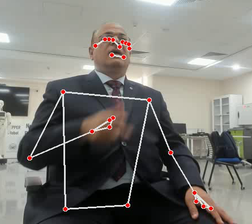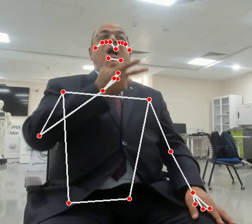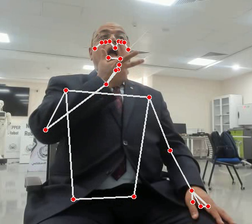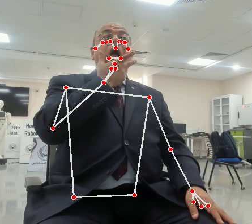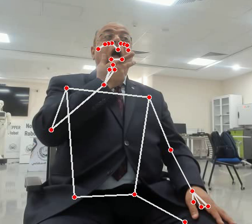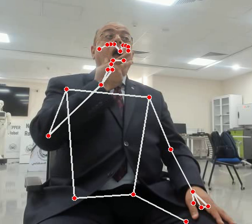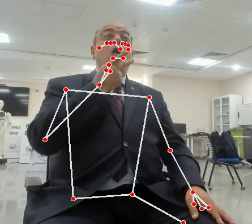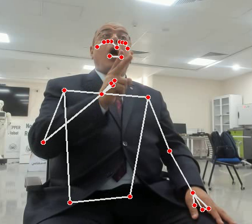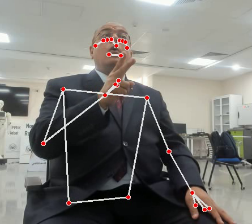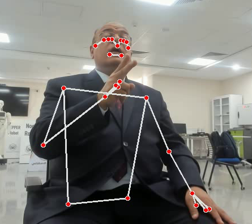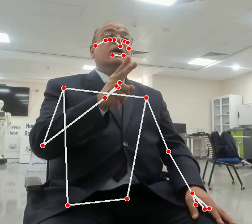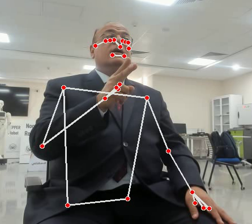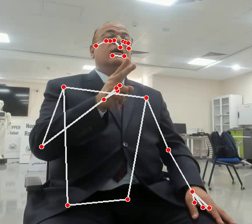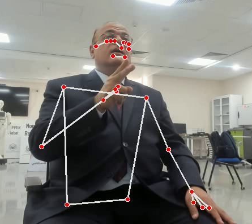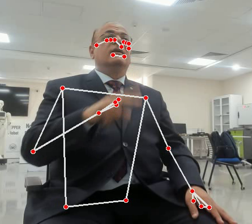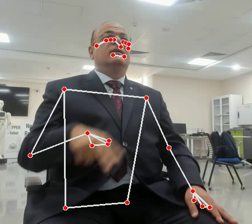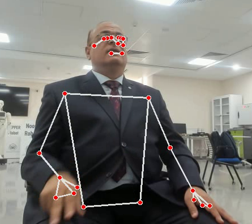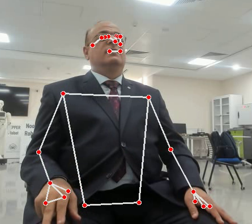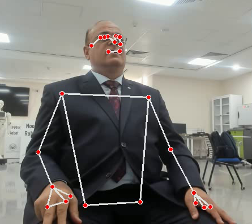helw awy